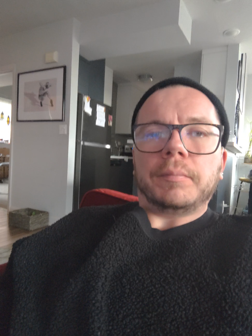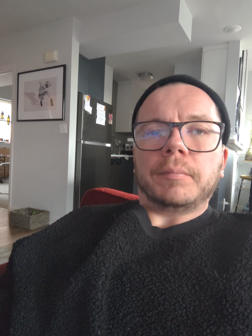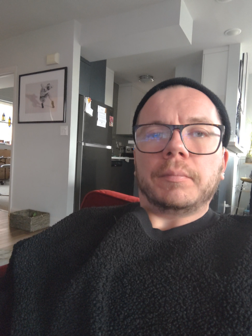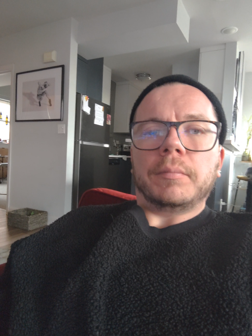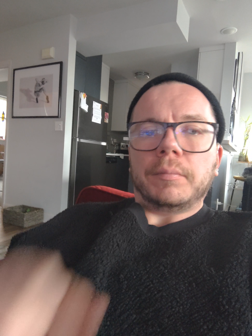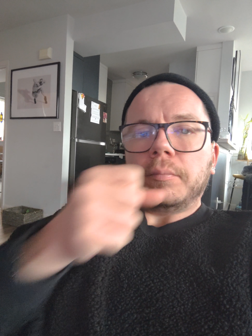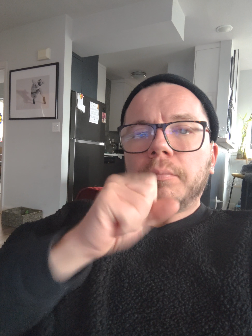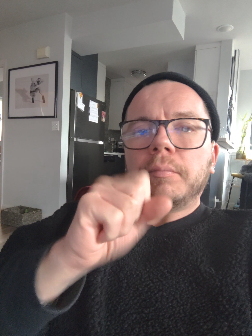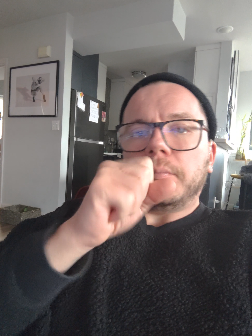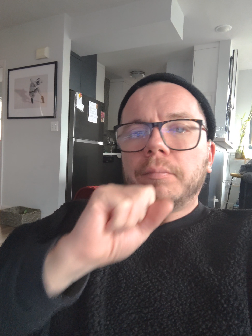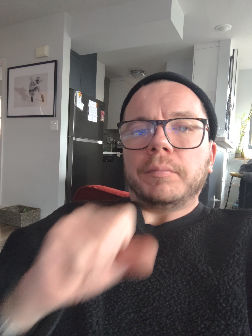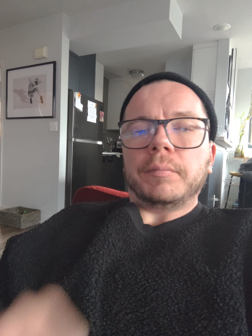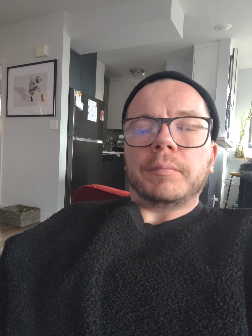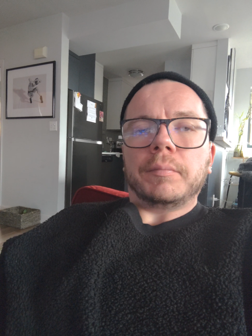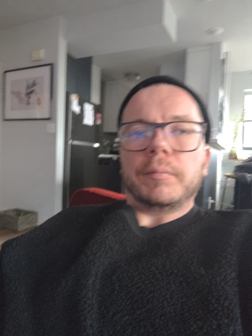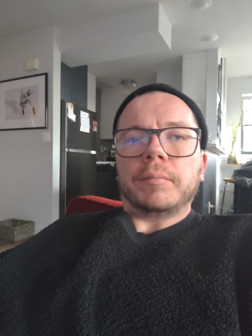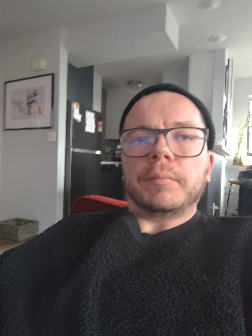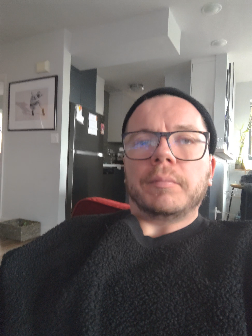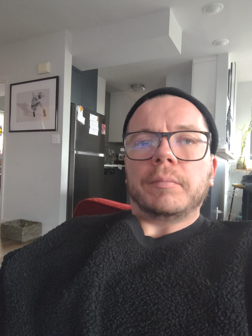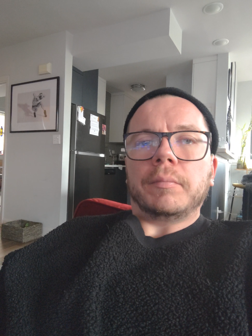ice cream